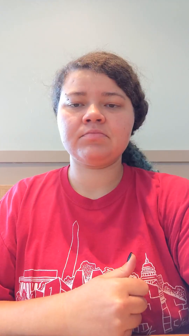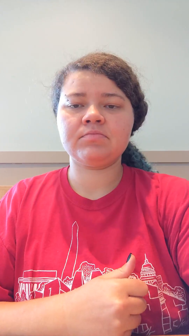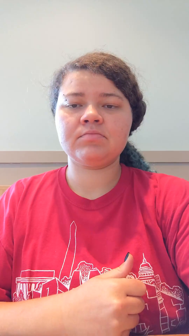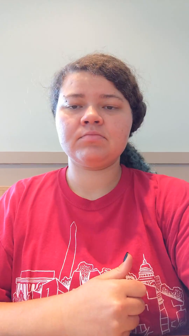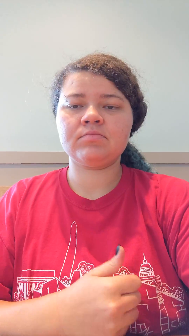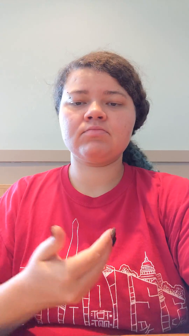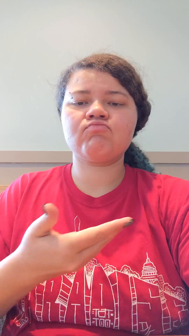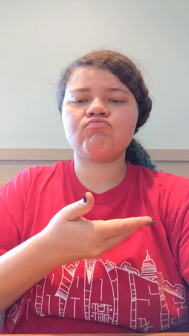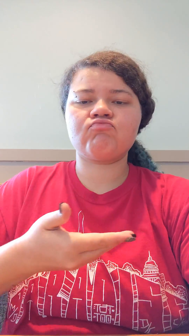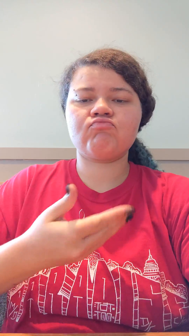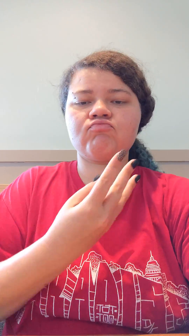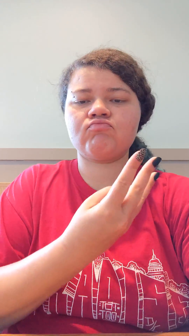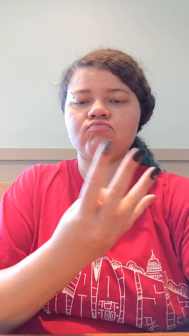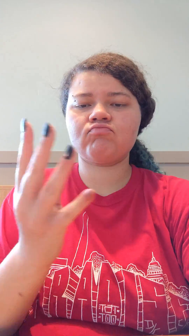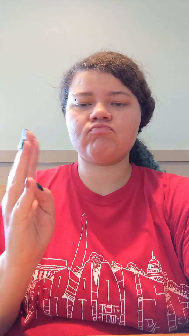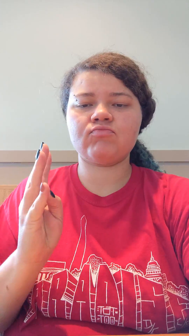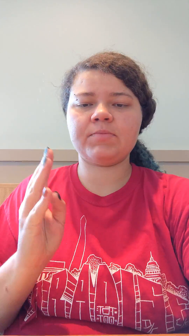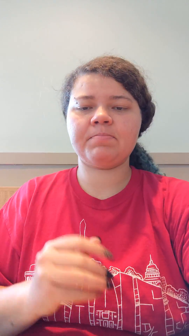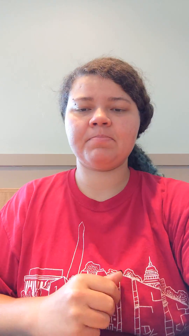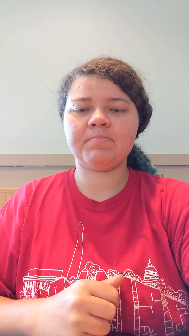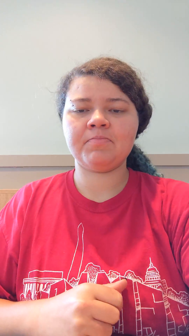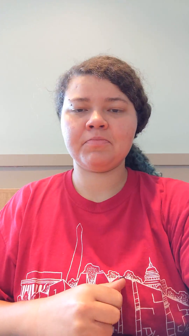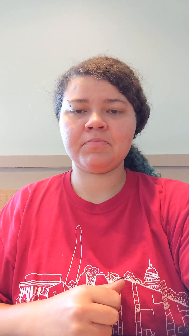crib